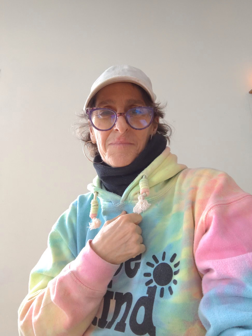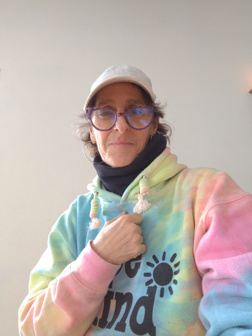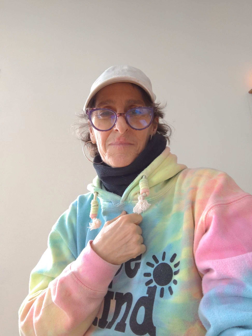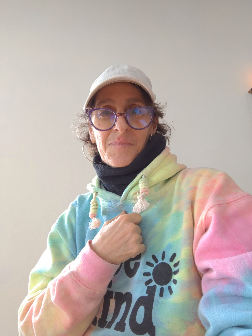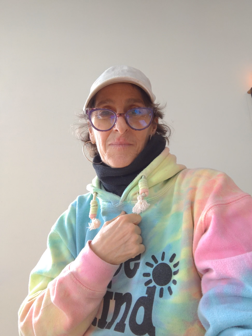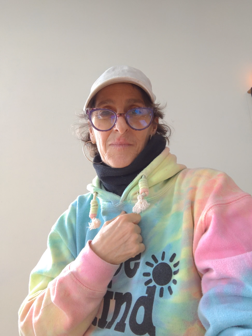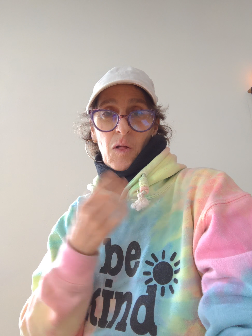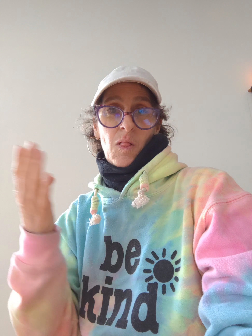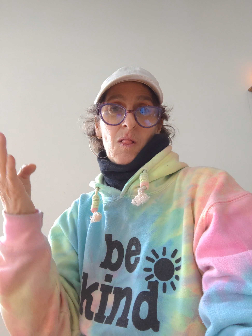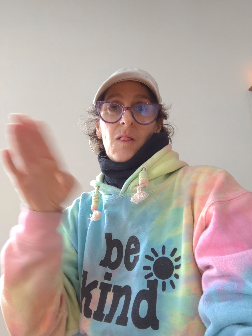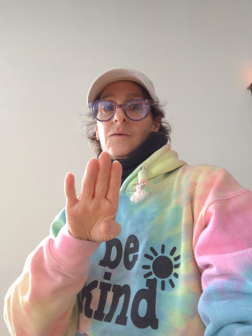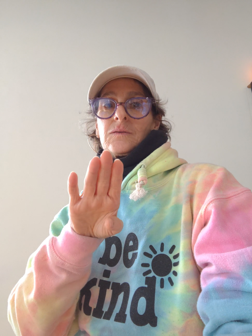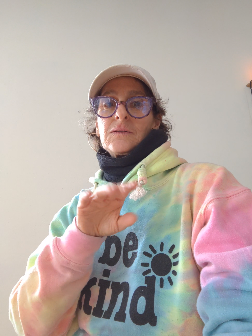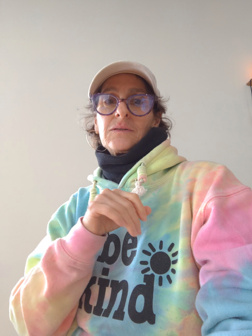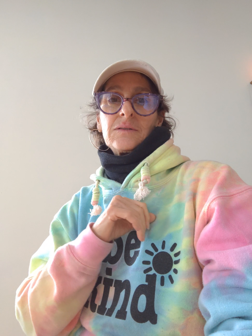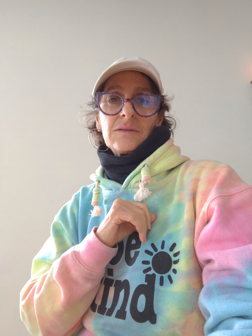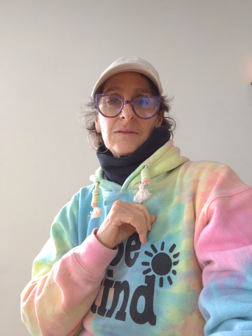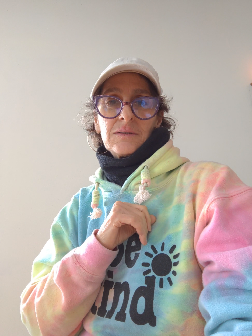close